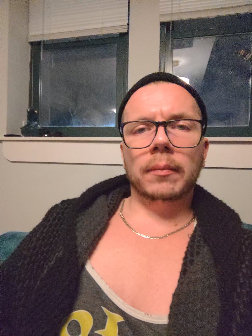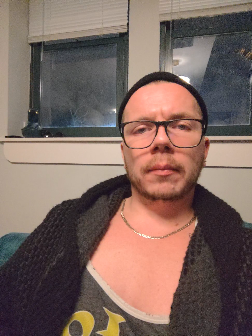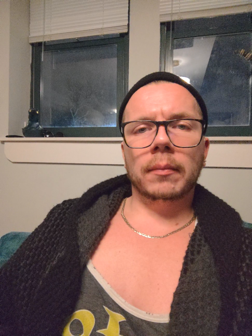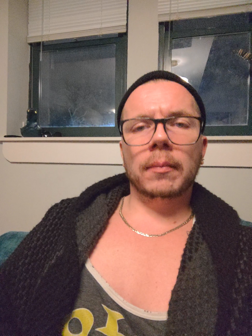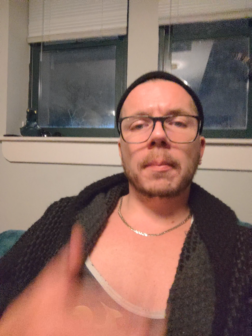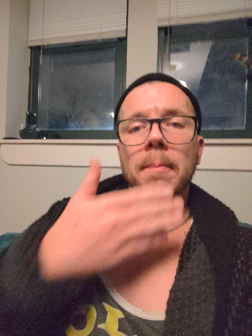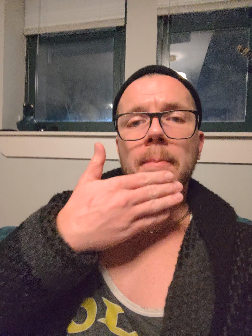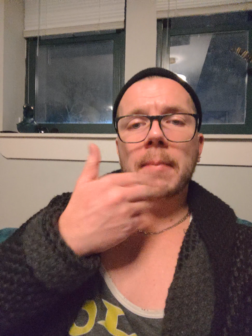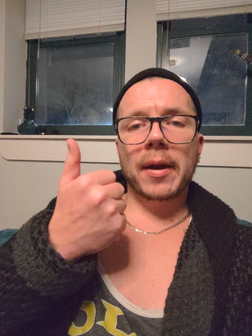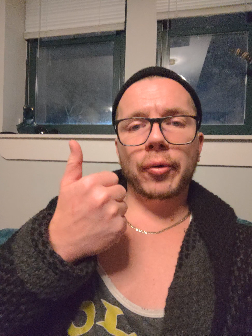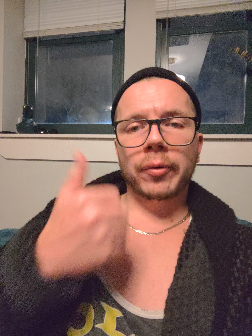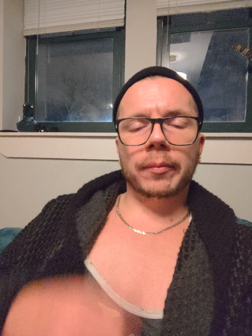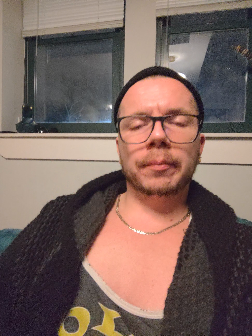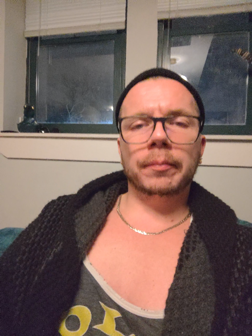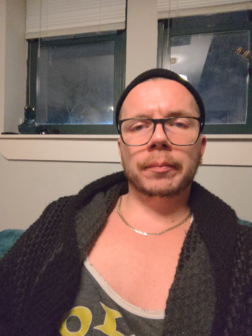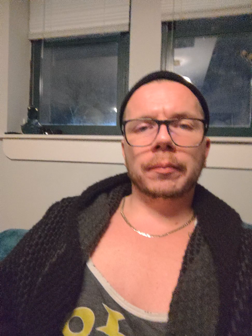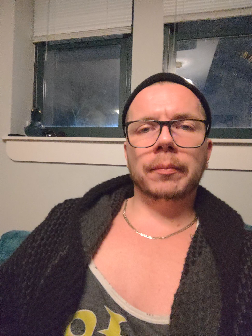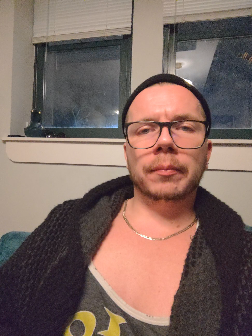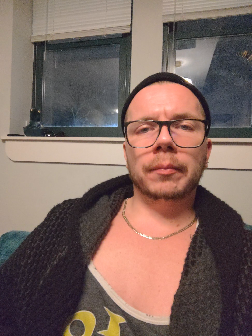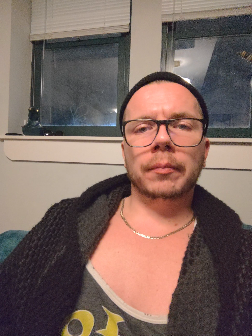better